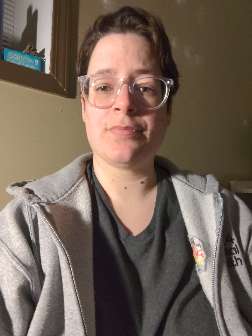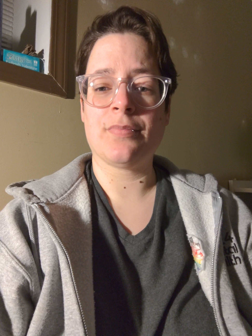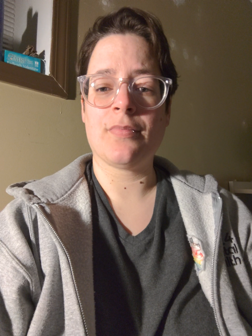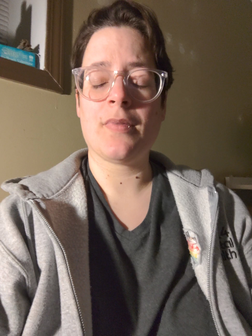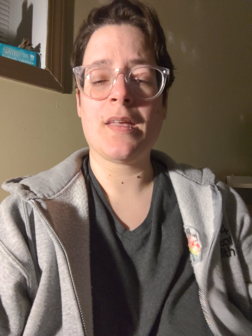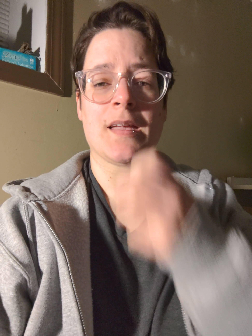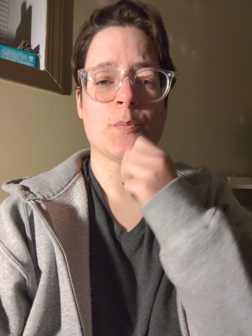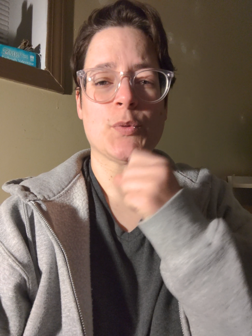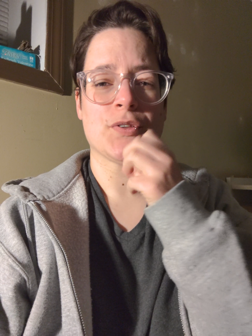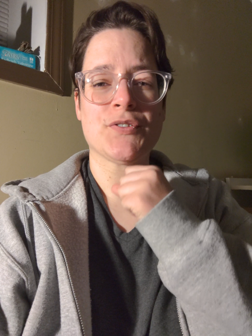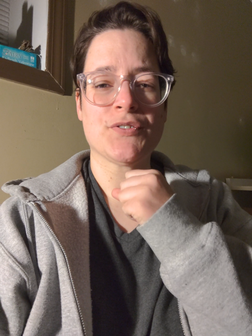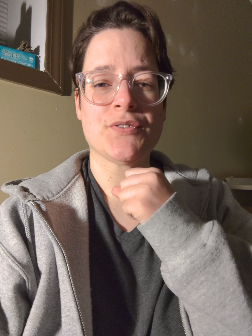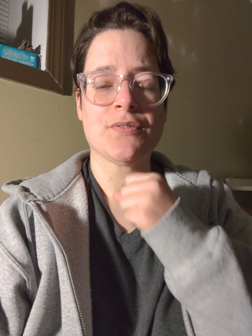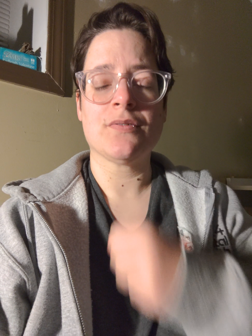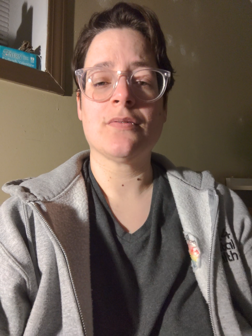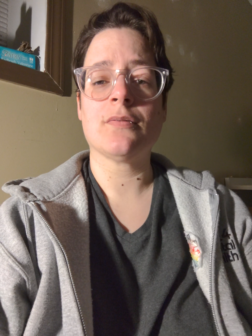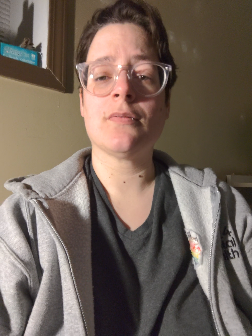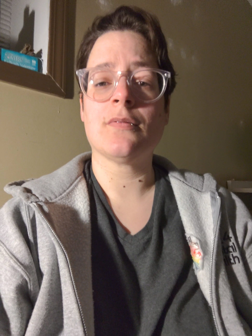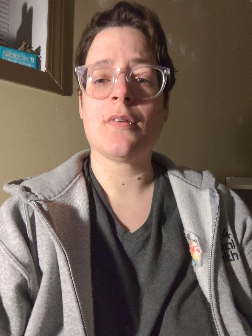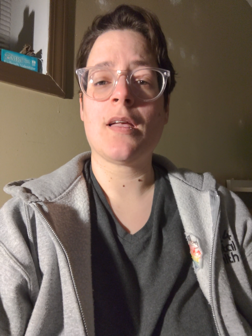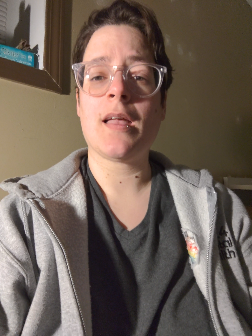underwear